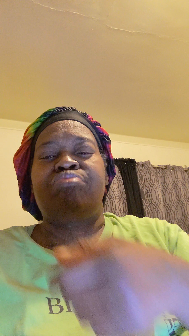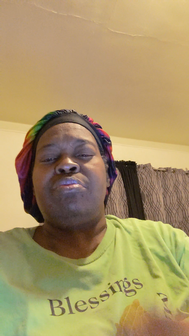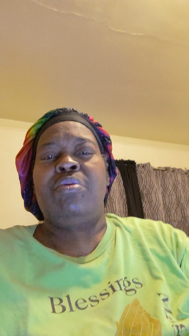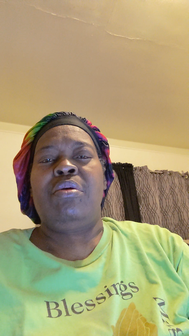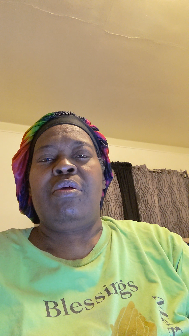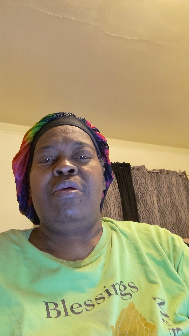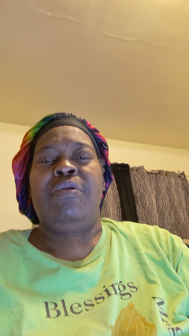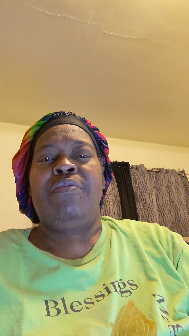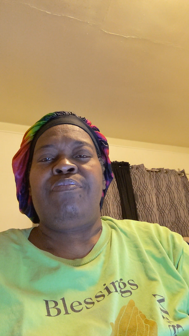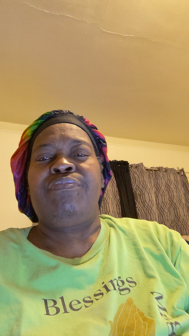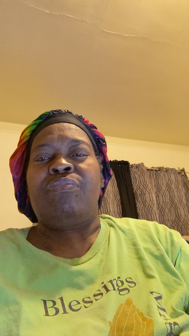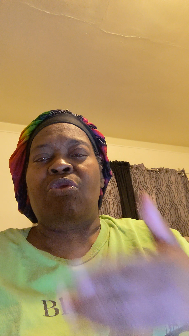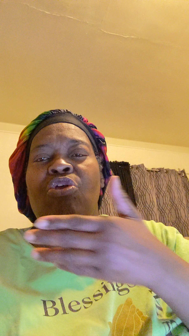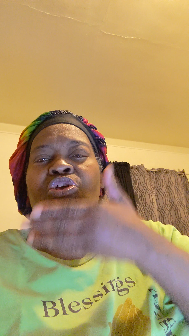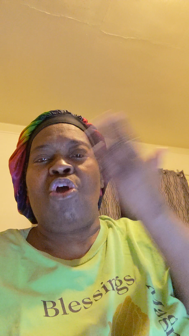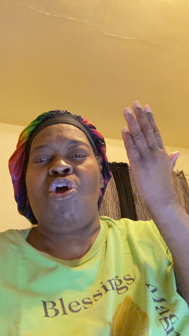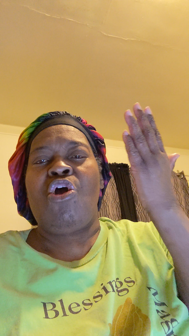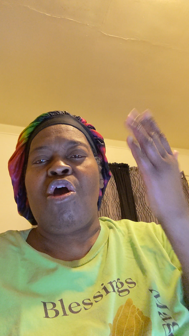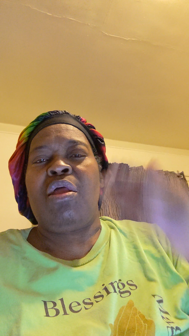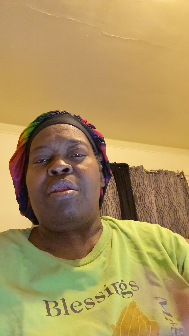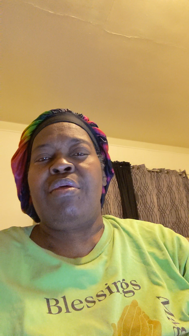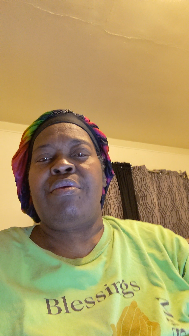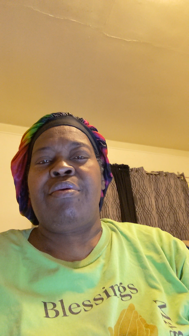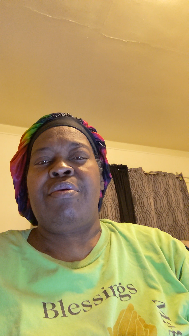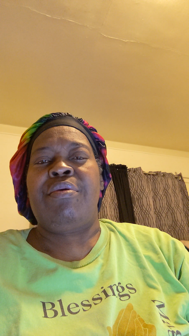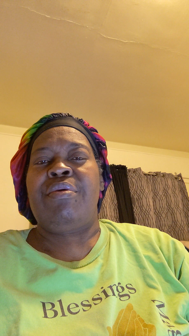all gone